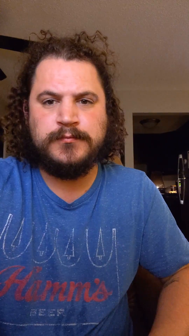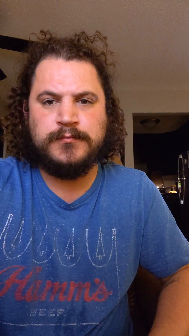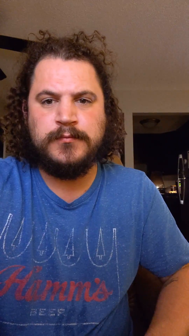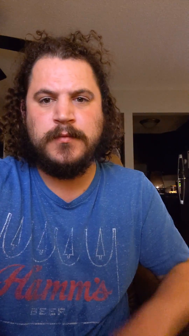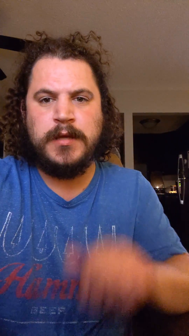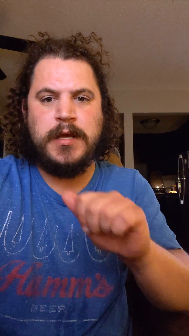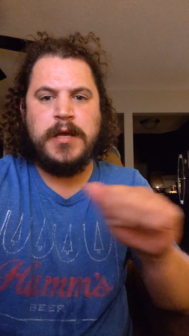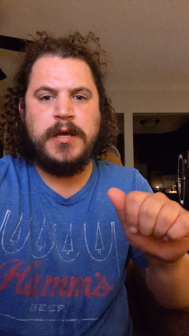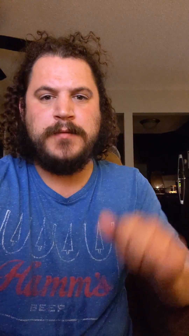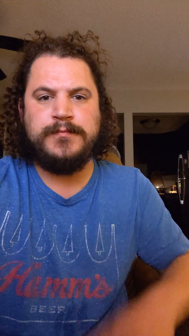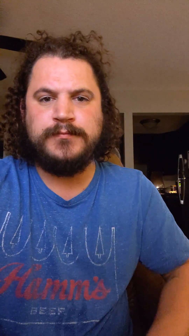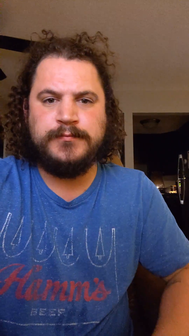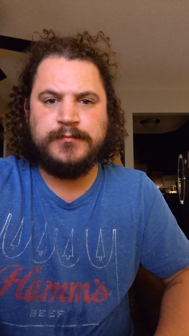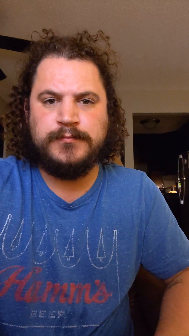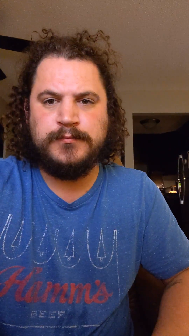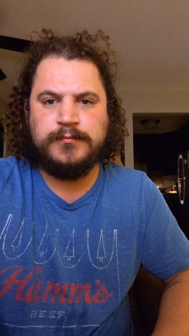a